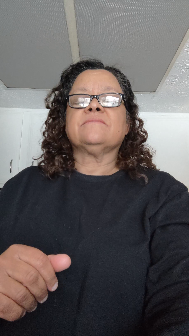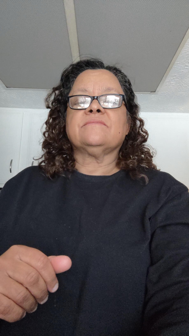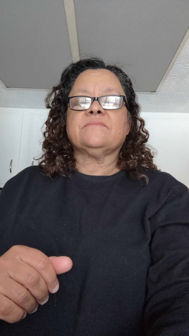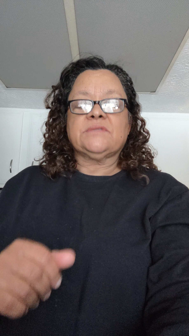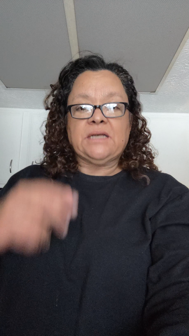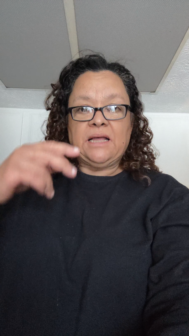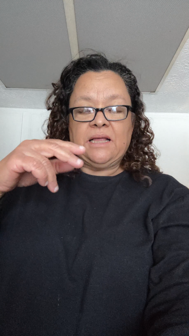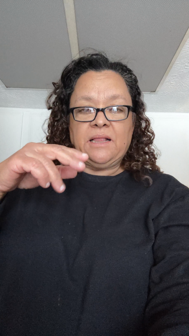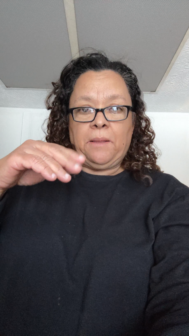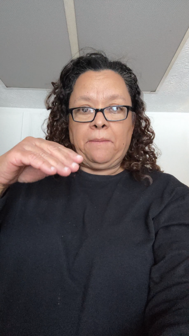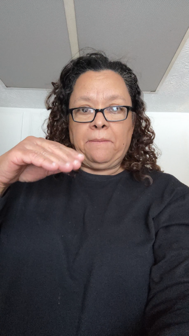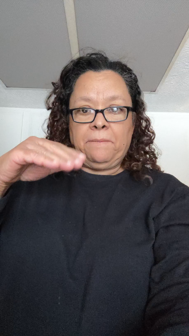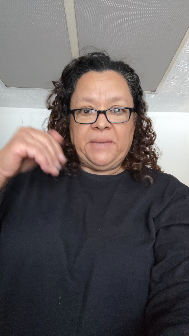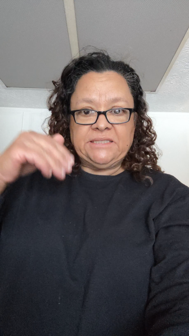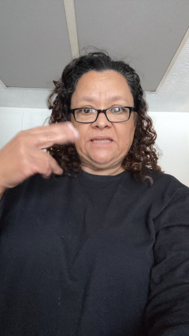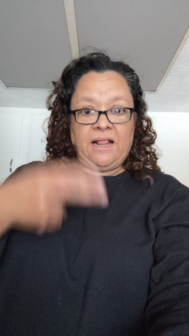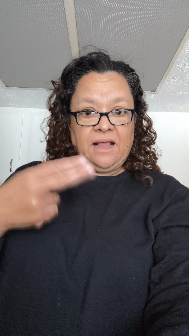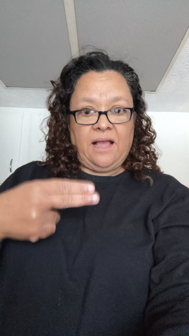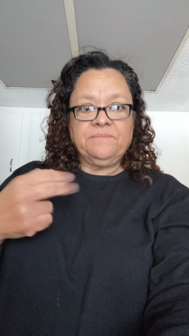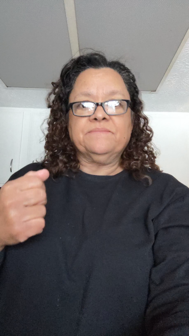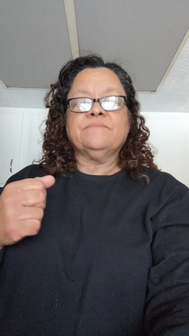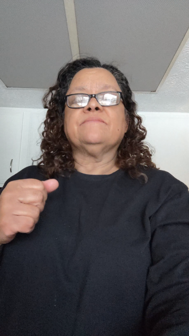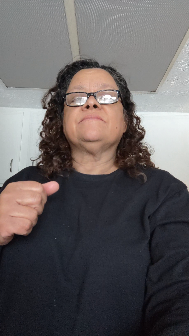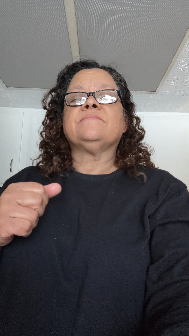pet's name